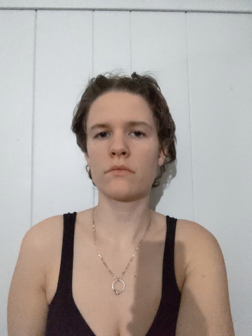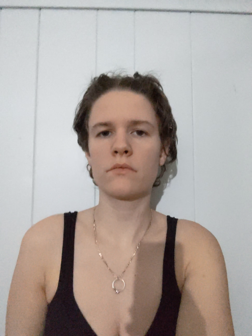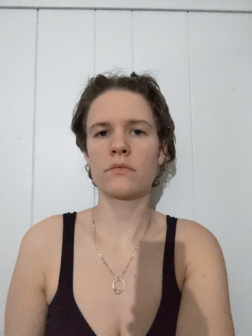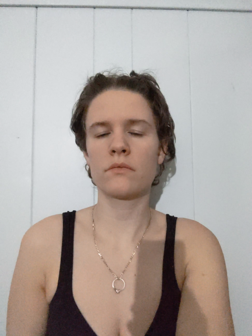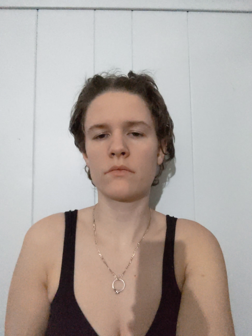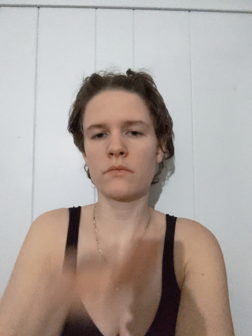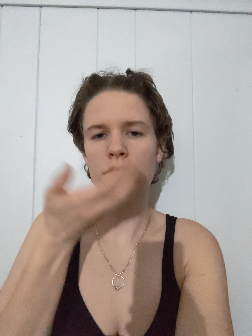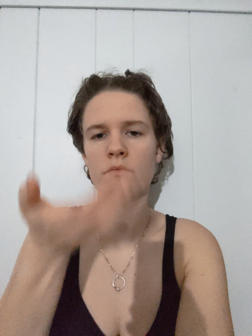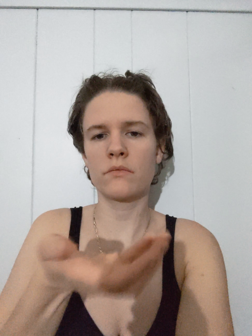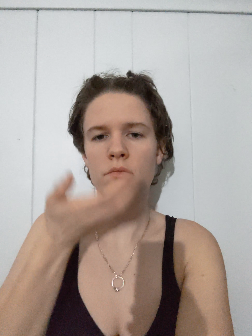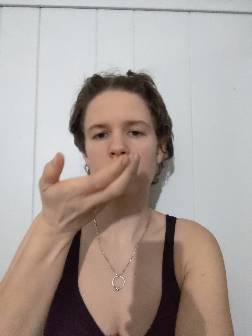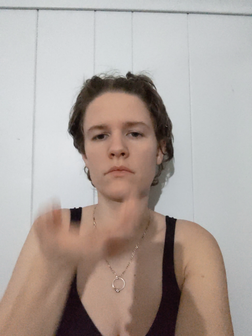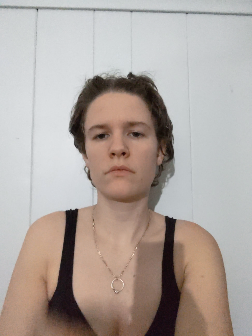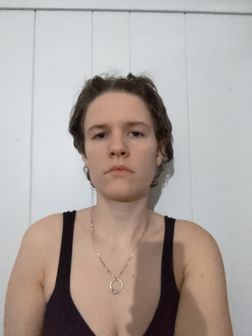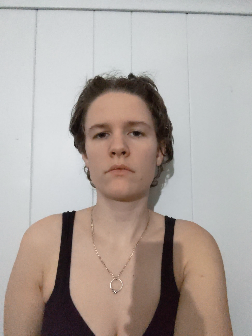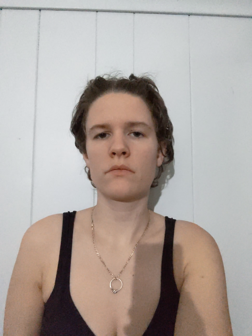cereal